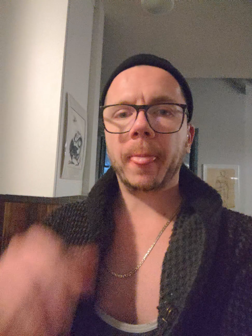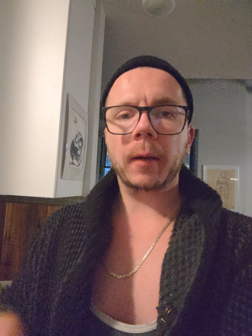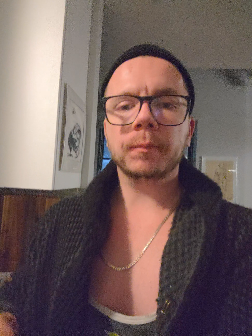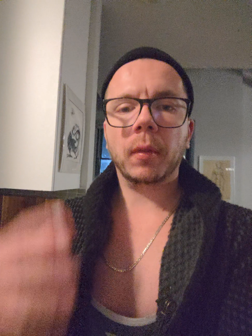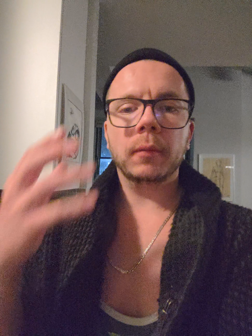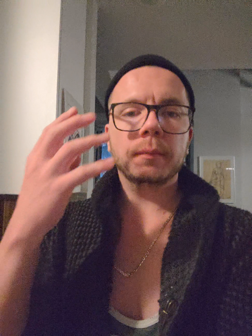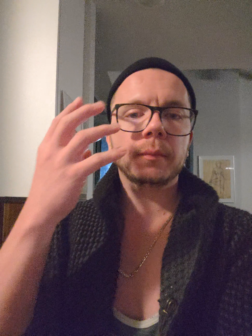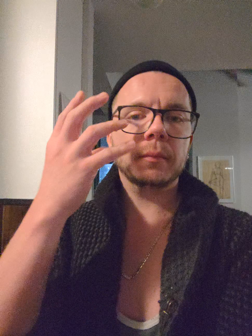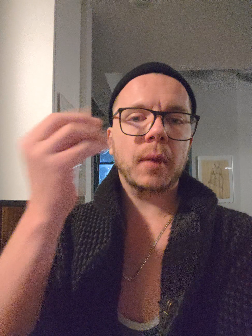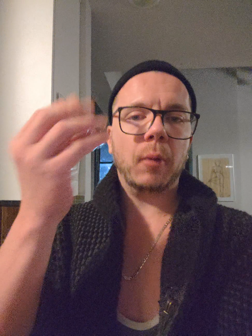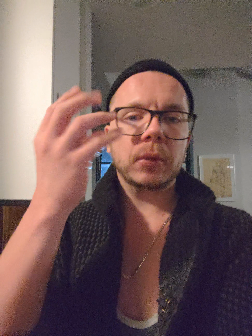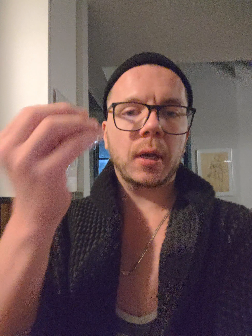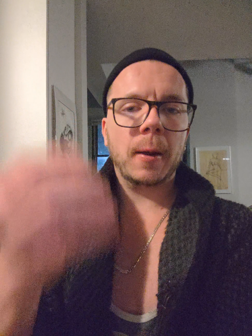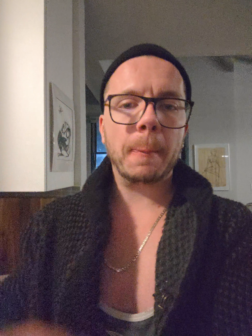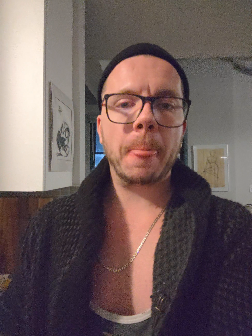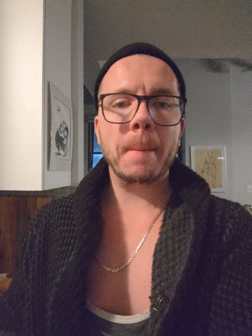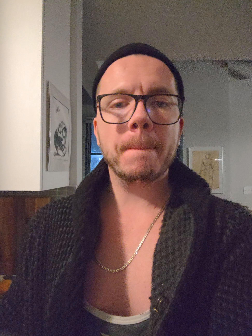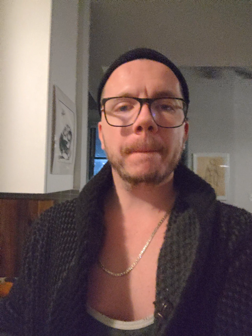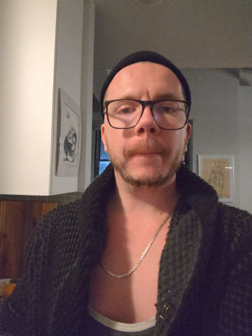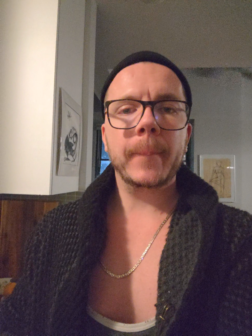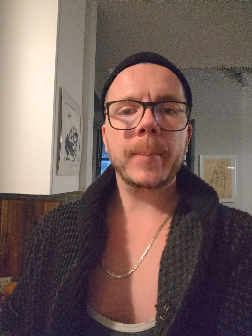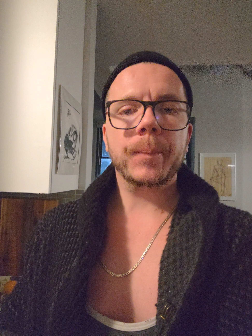outside